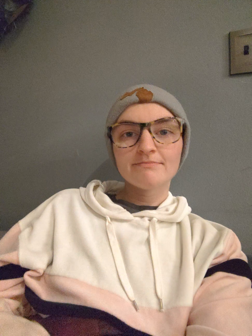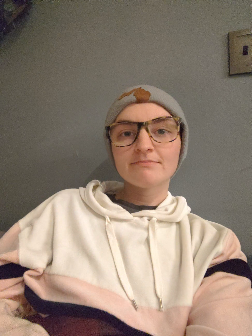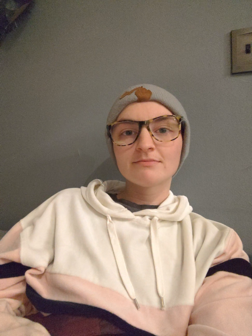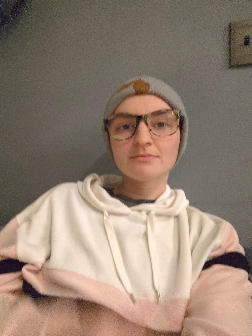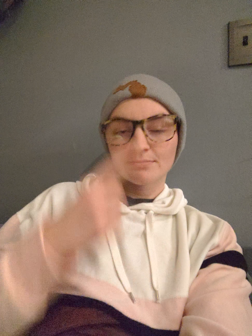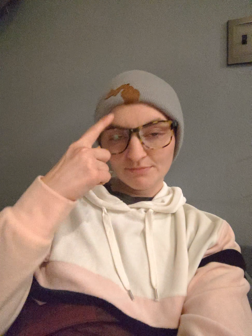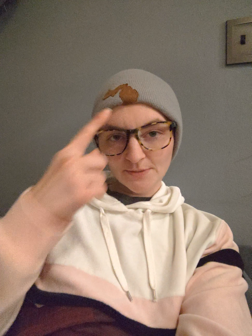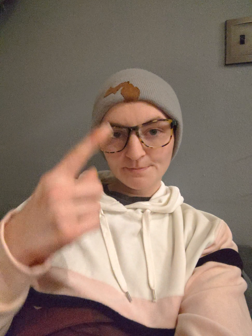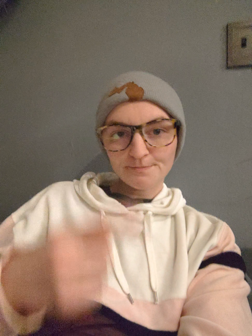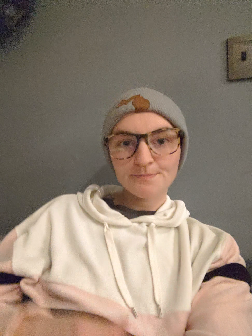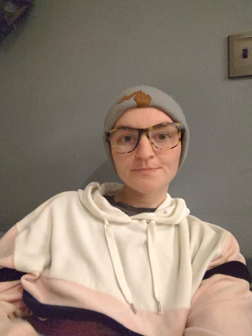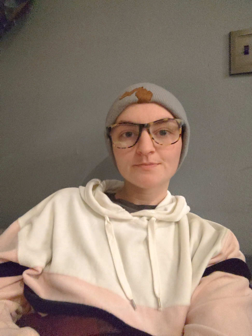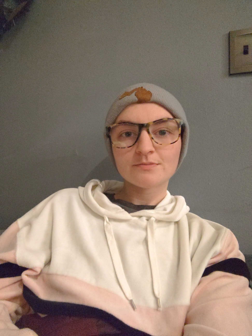penny